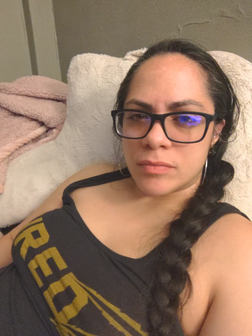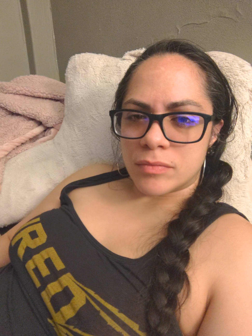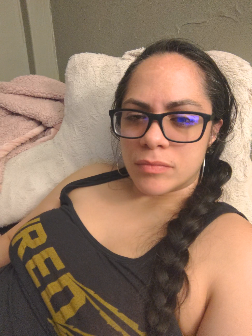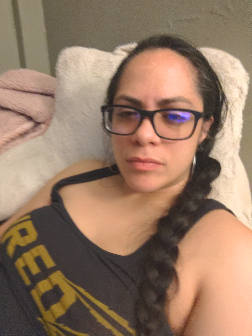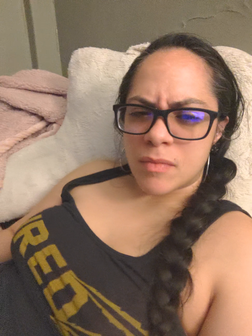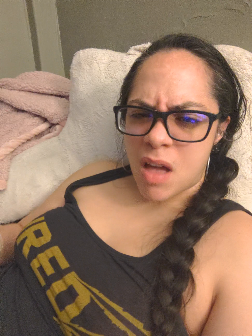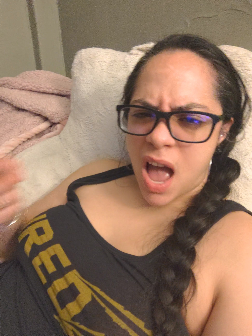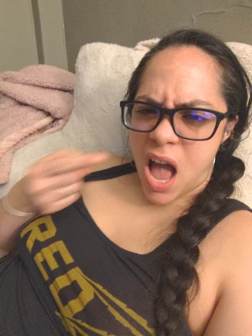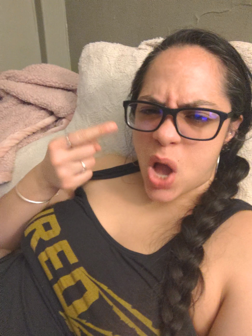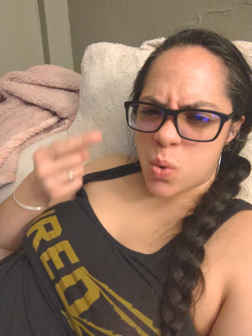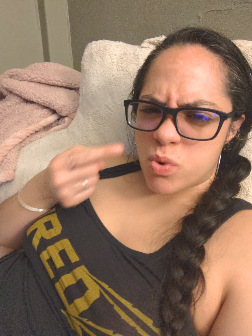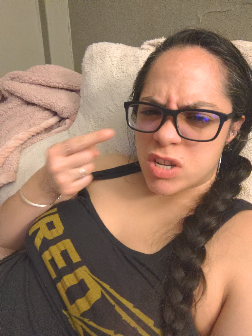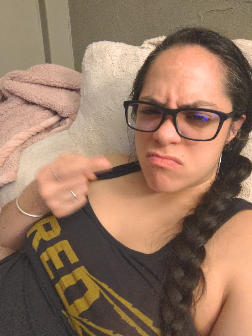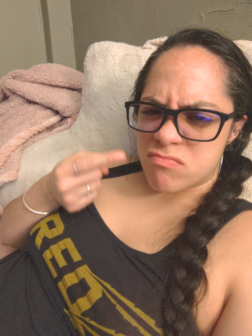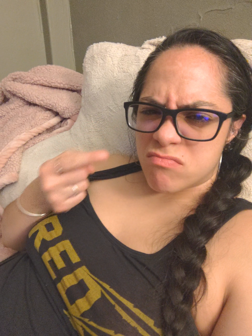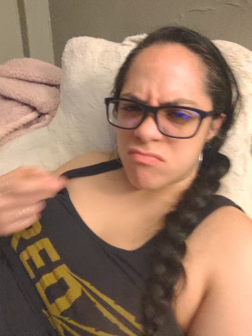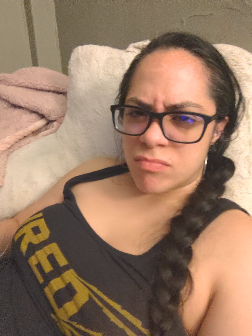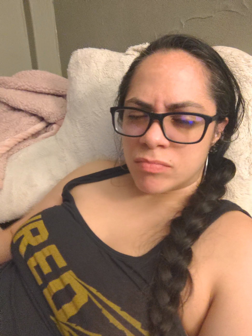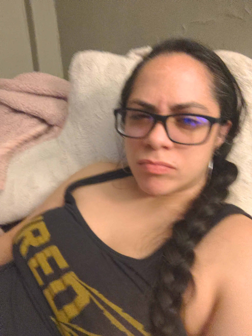owie